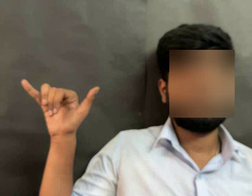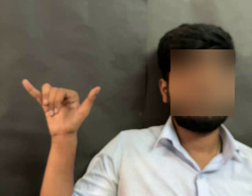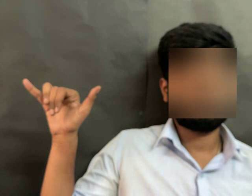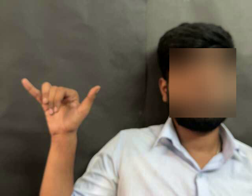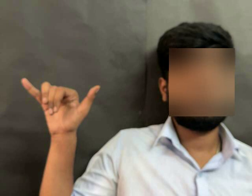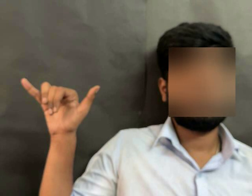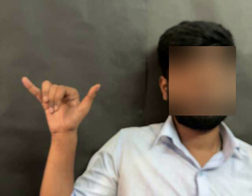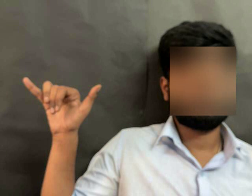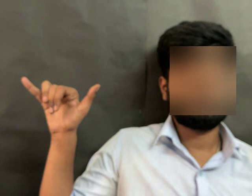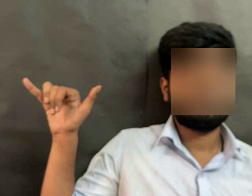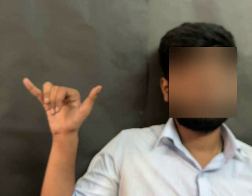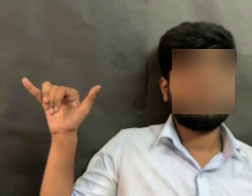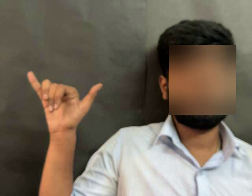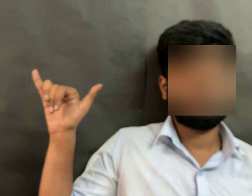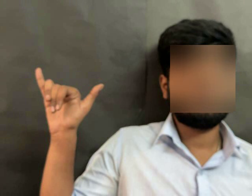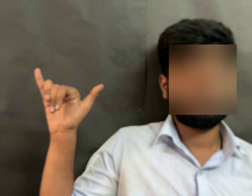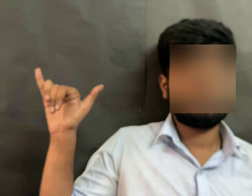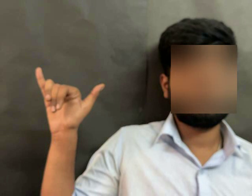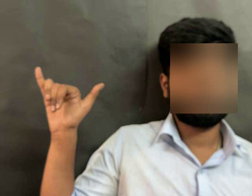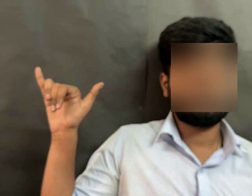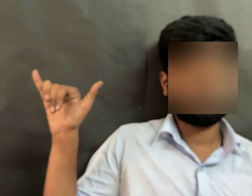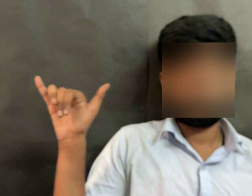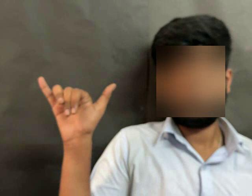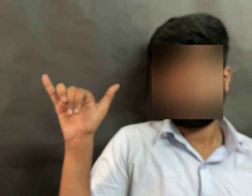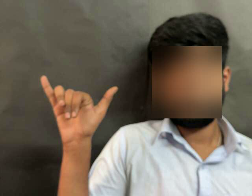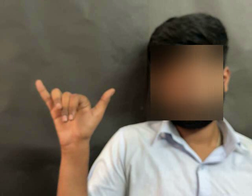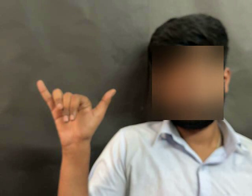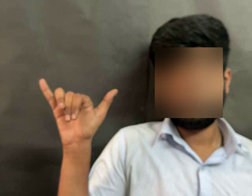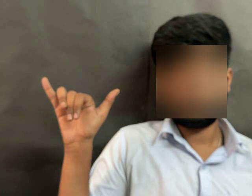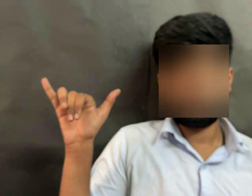Y